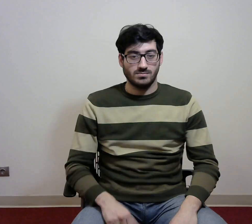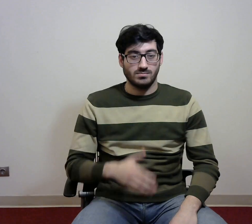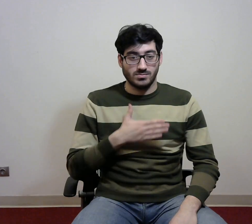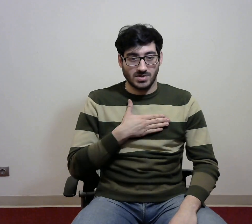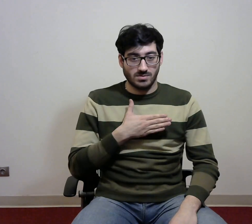mən